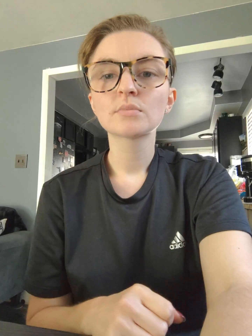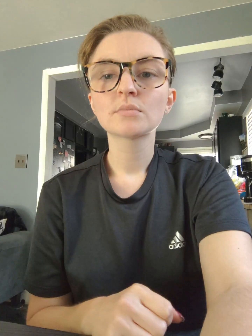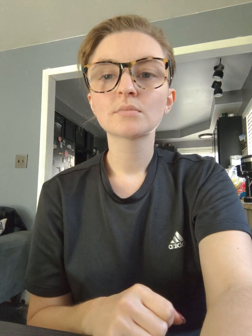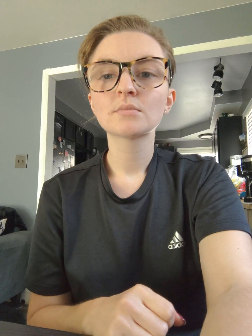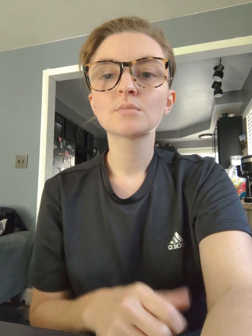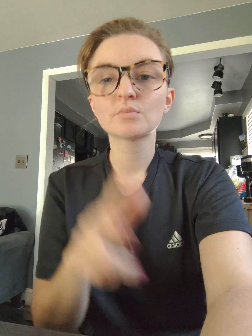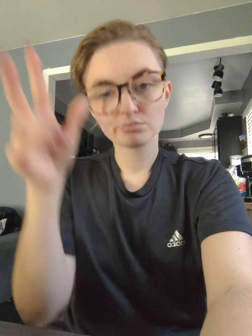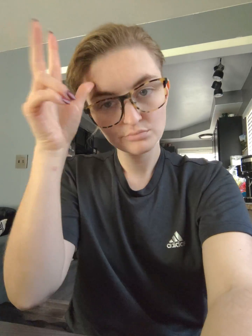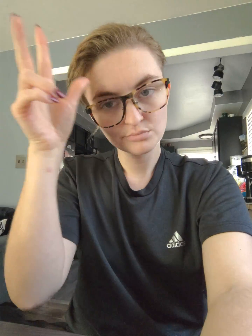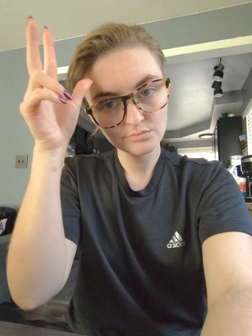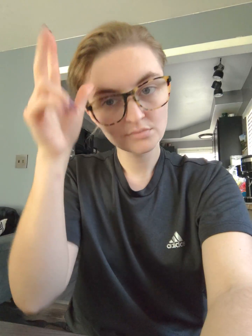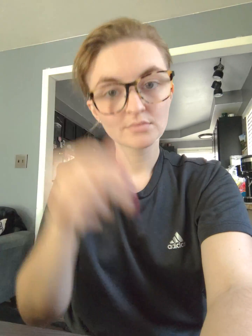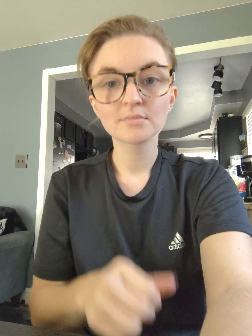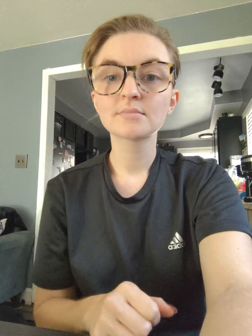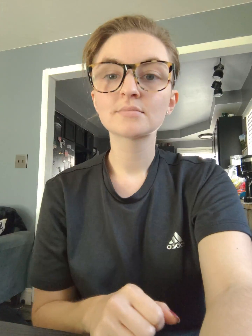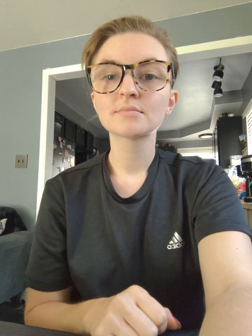rooster